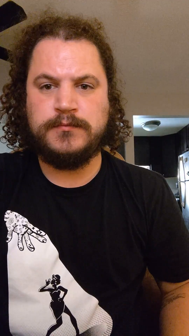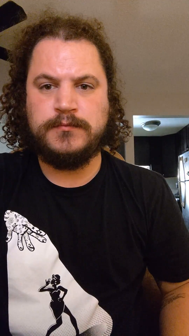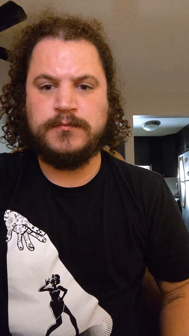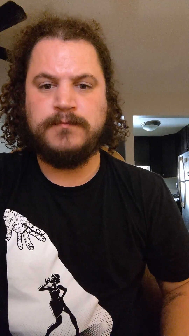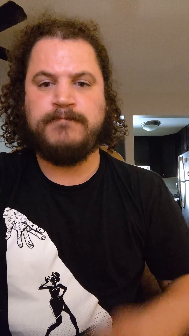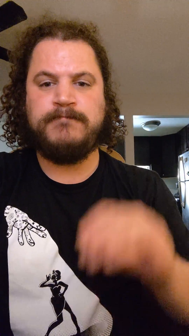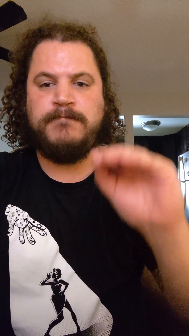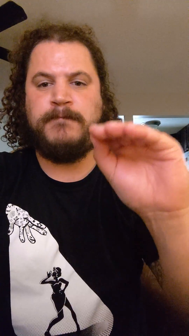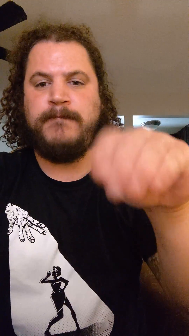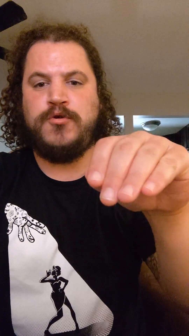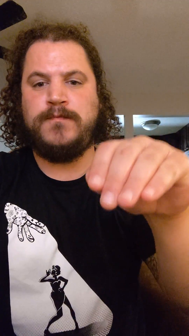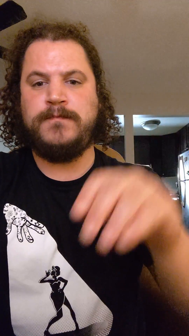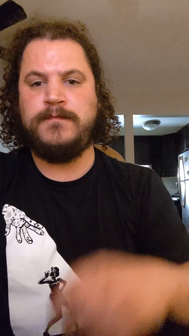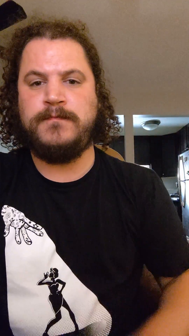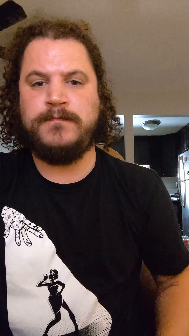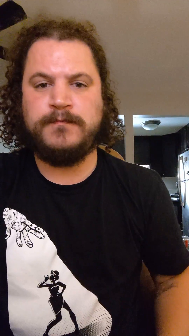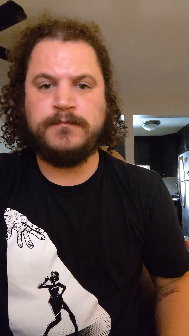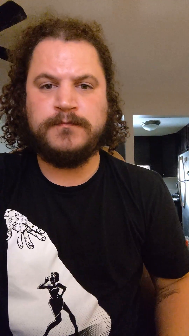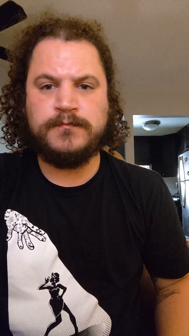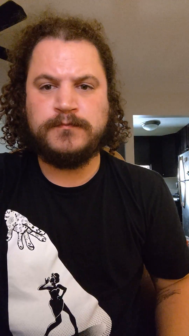put